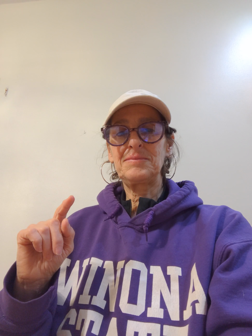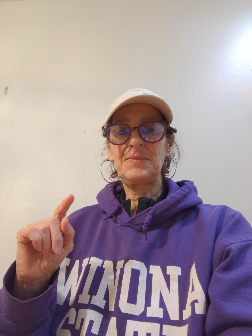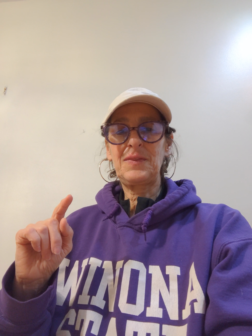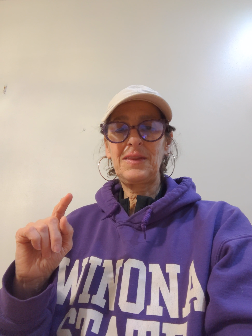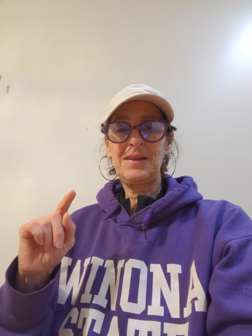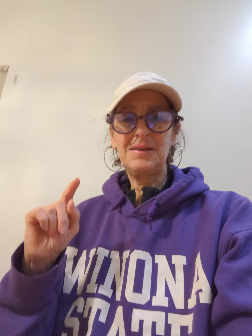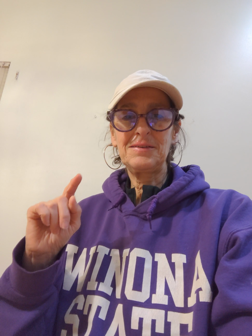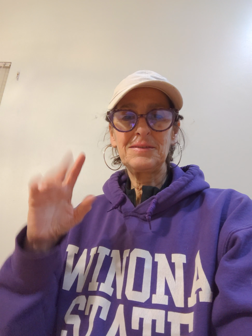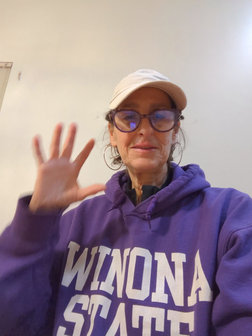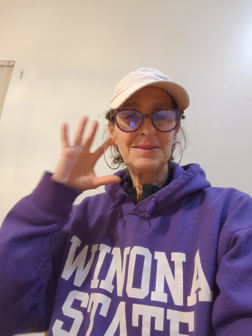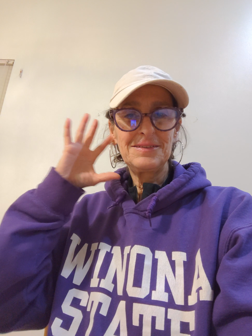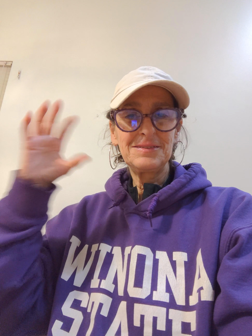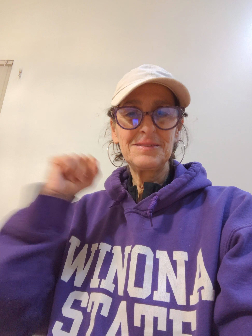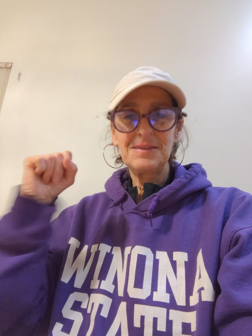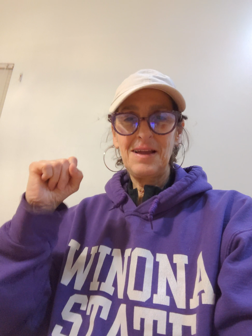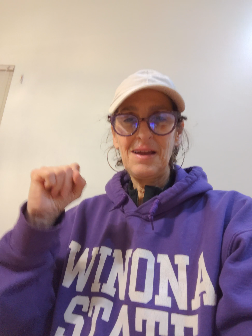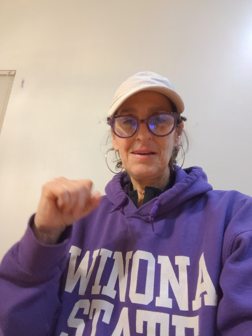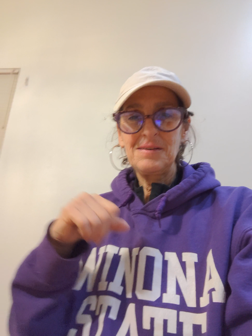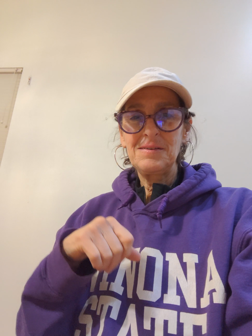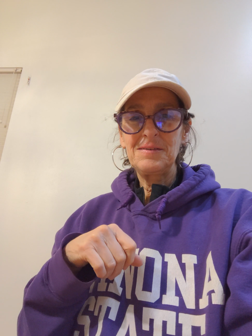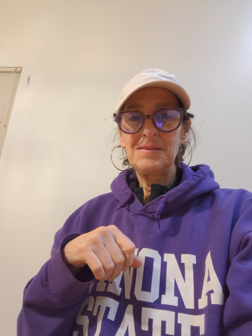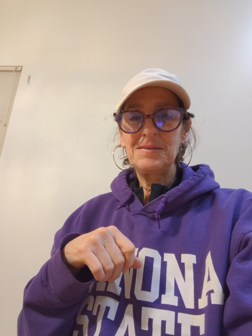loud